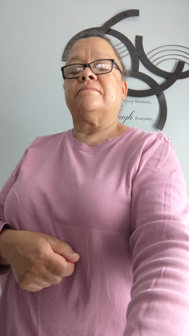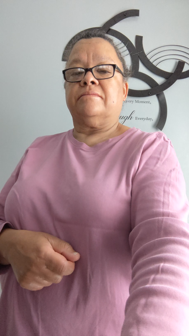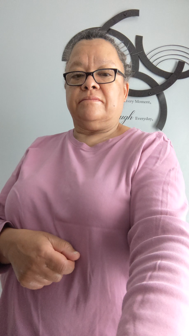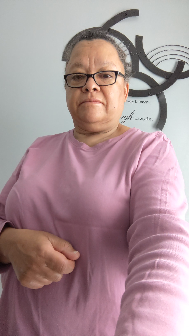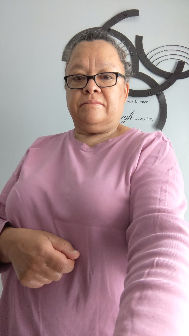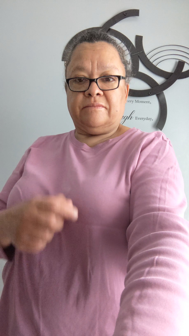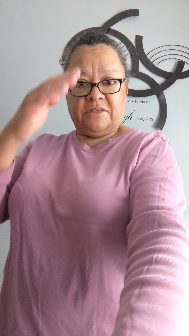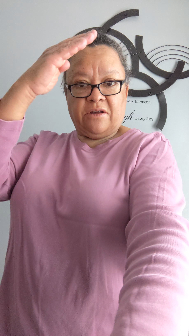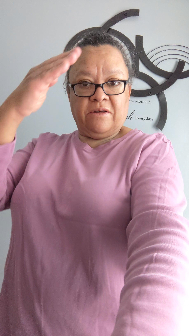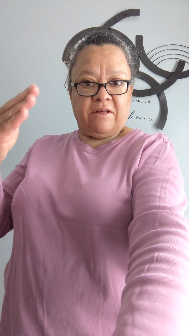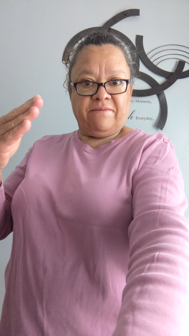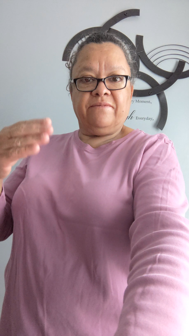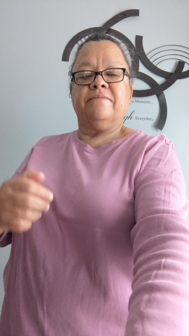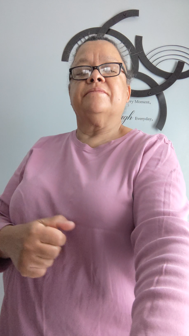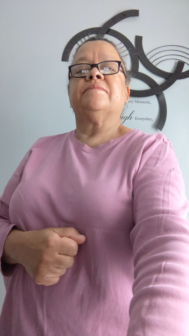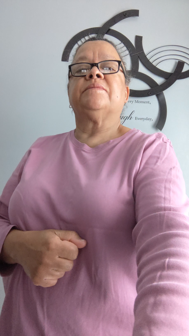roof